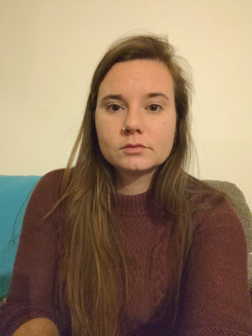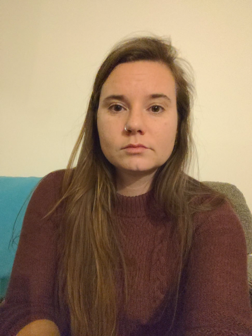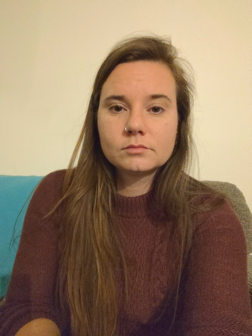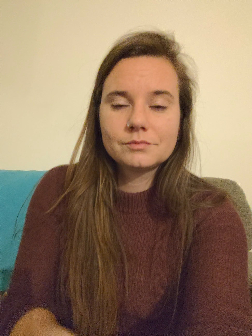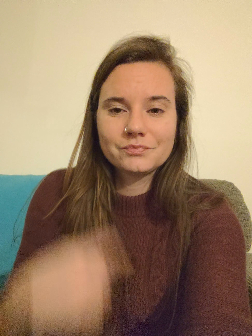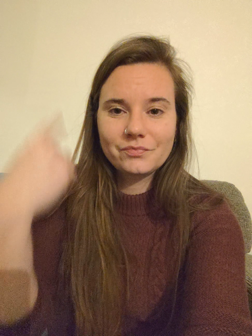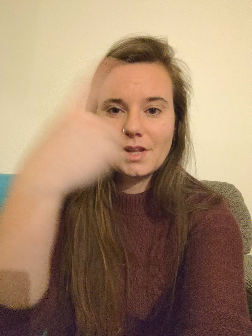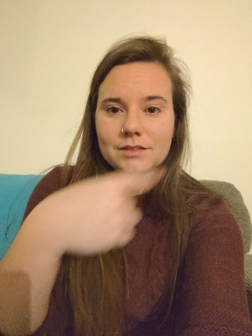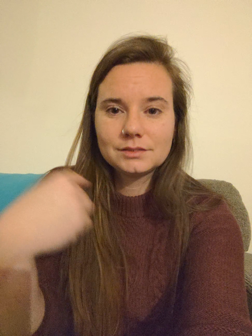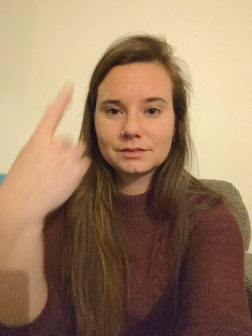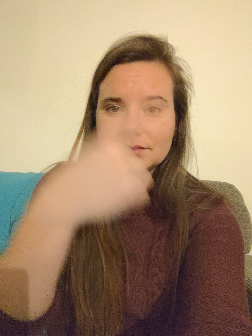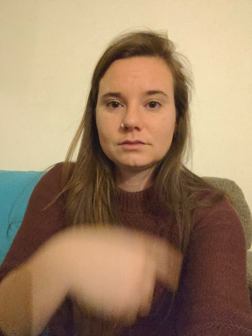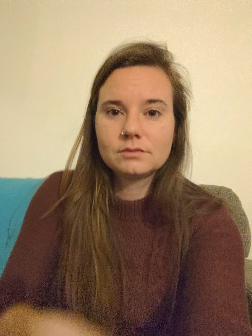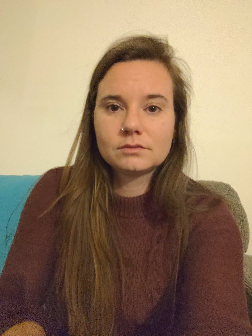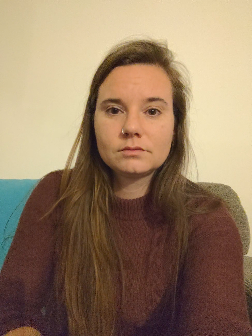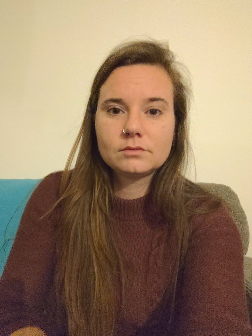face